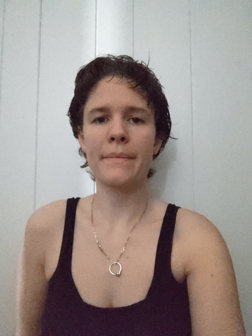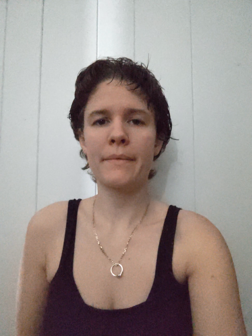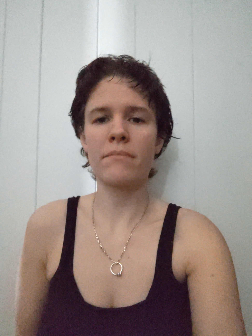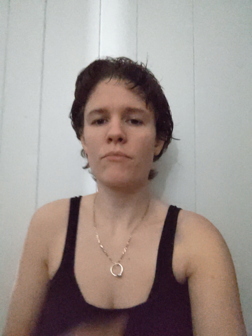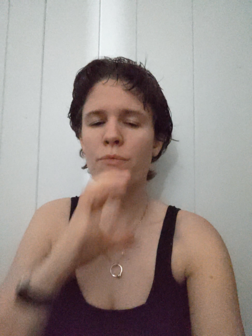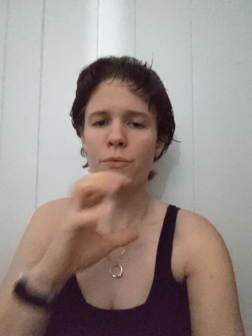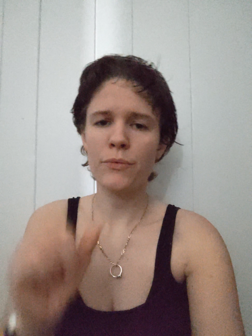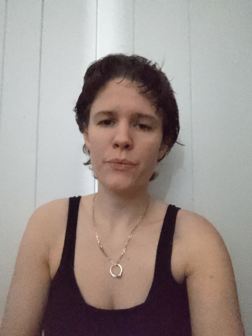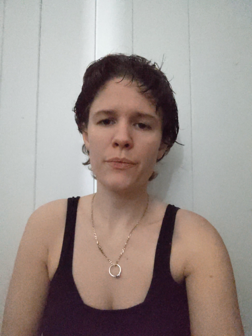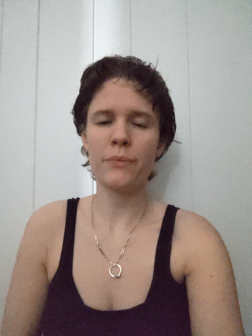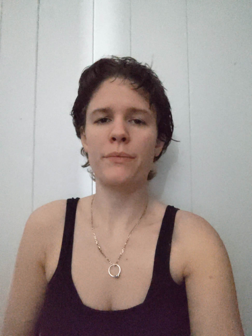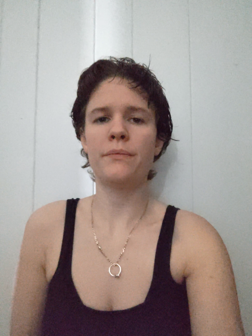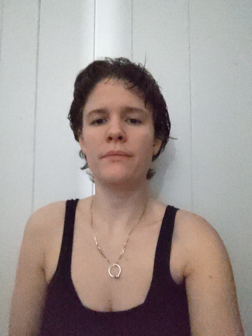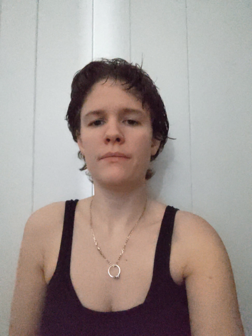old